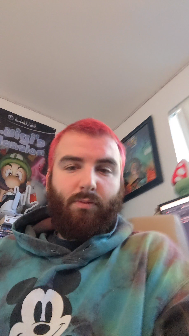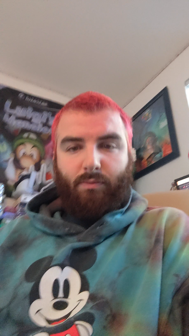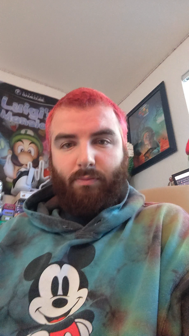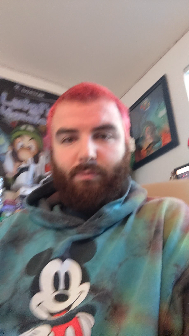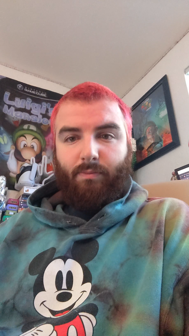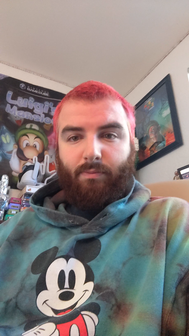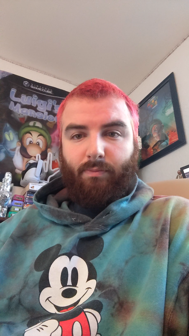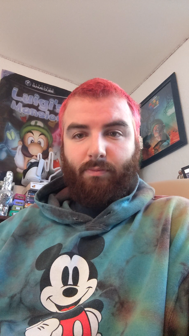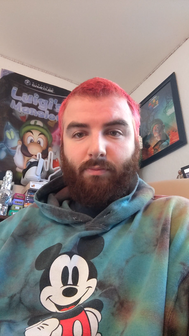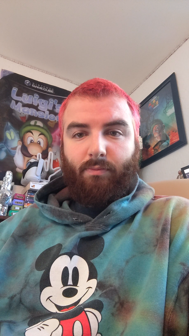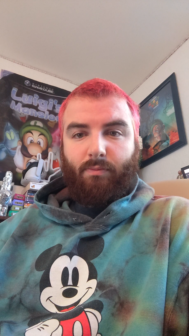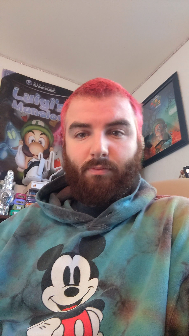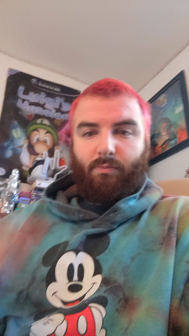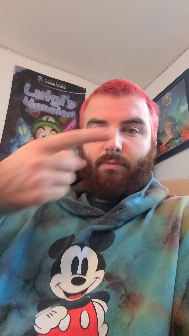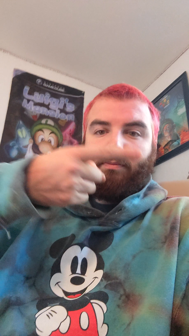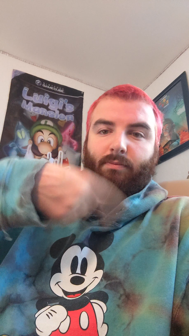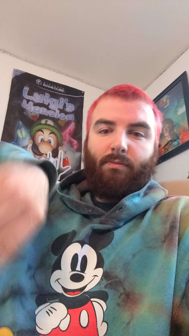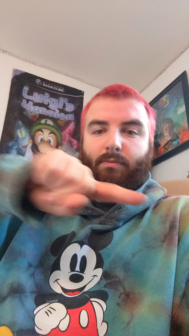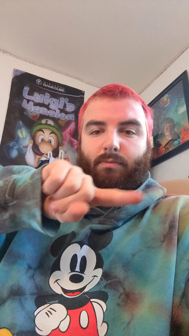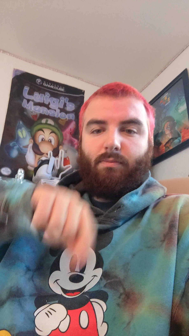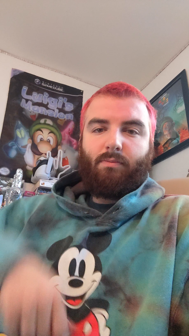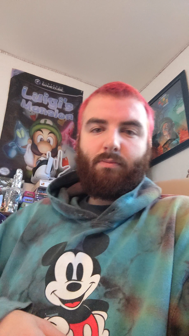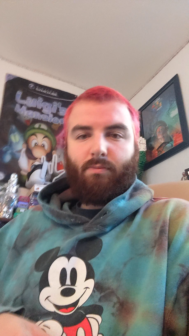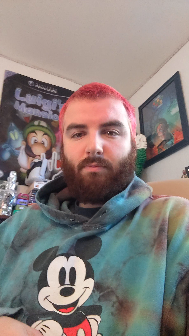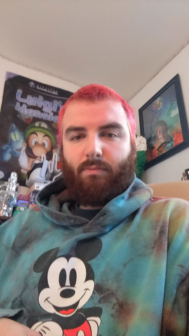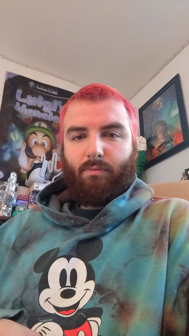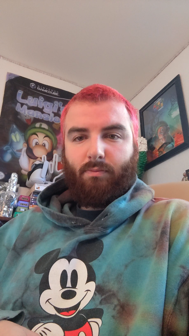around